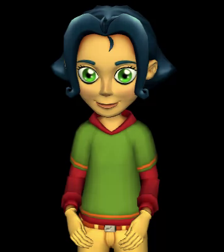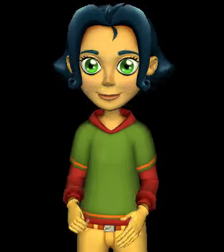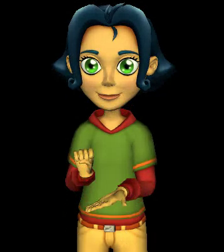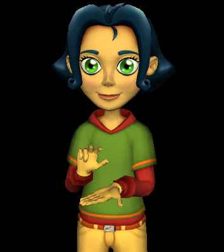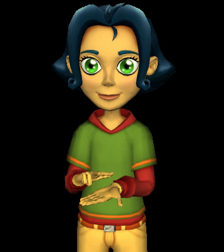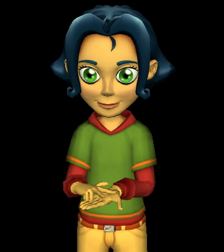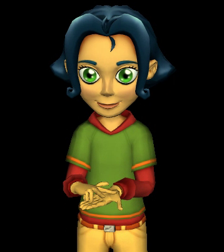بقعة